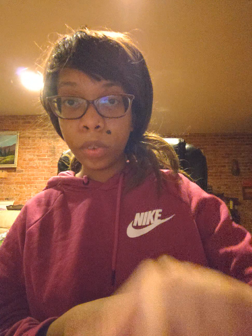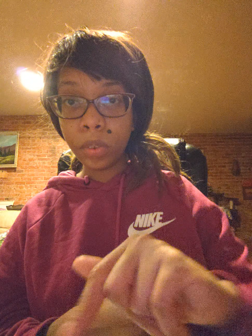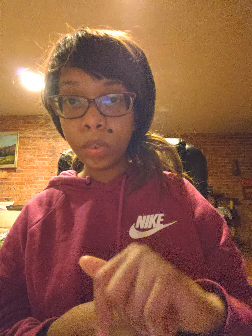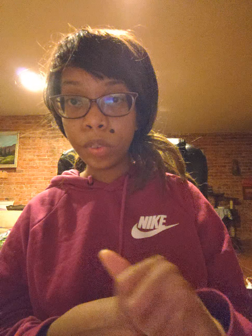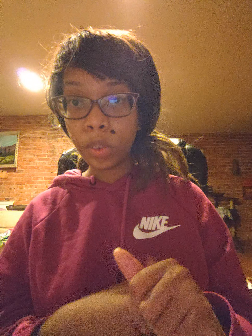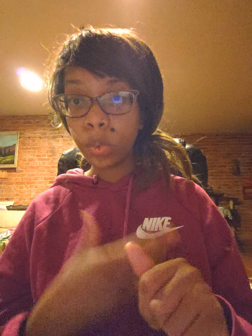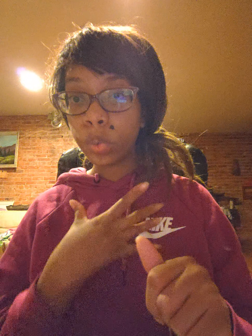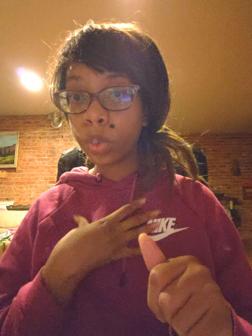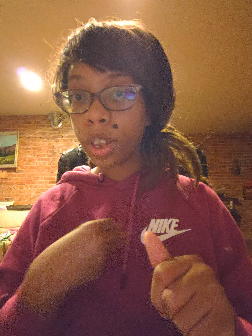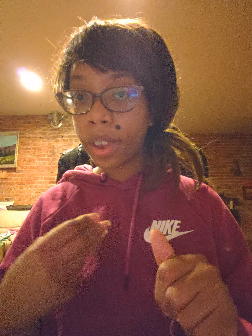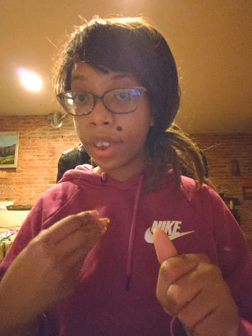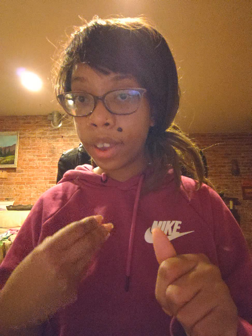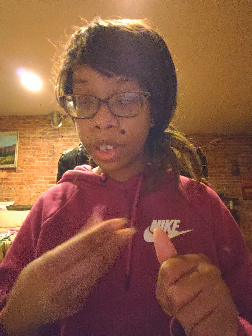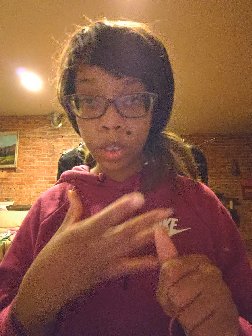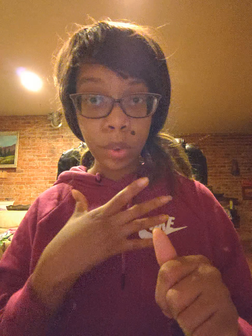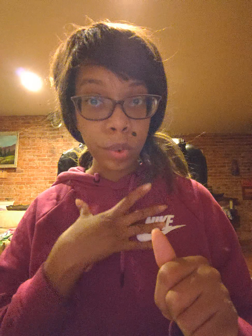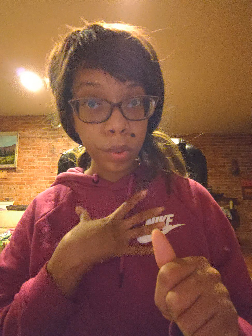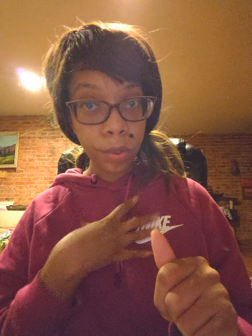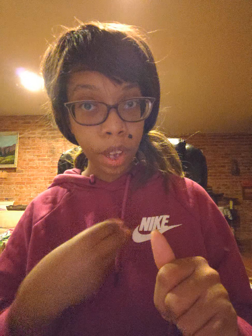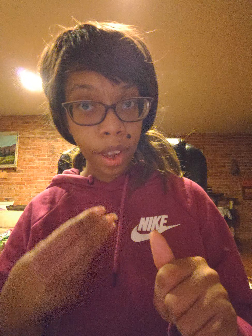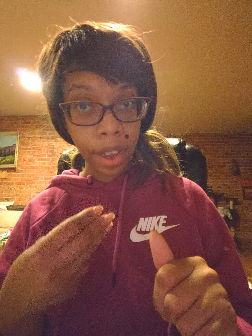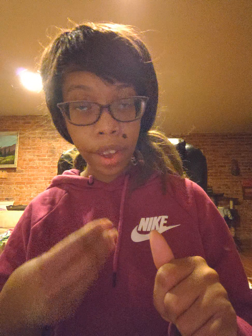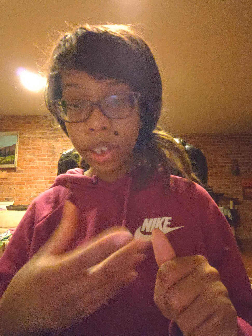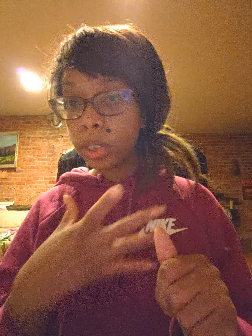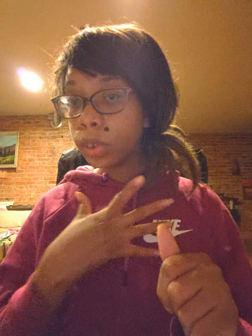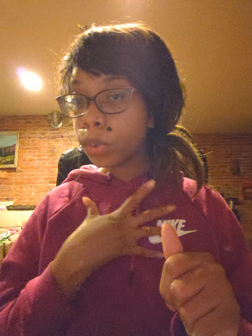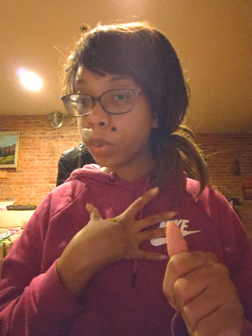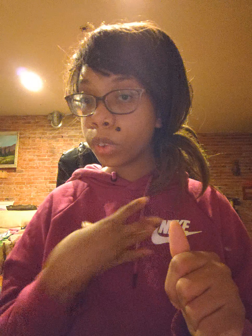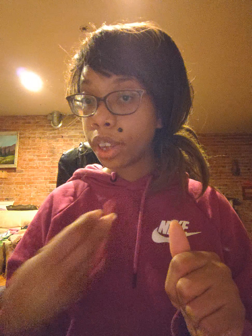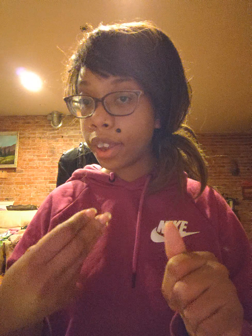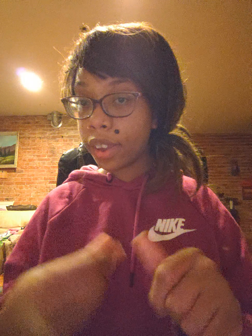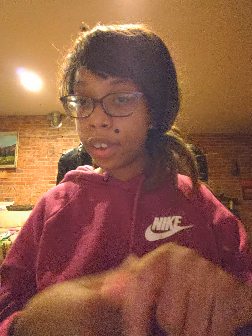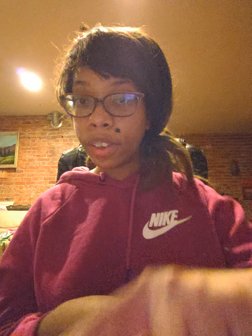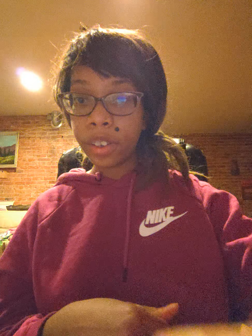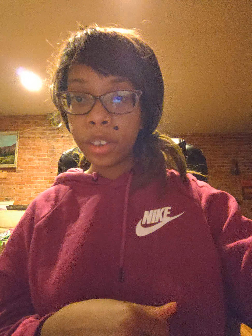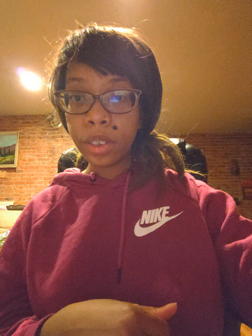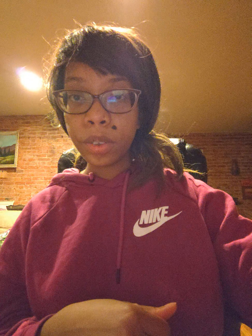white